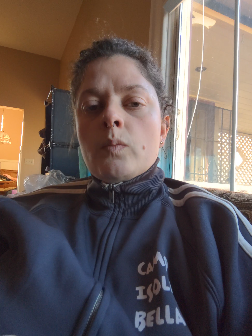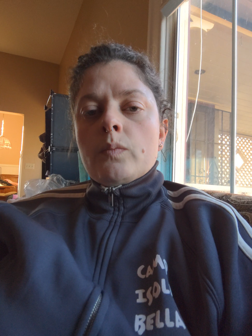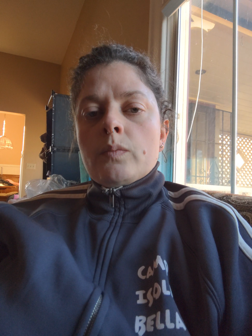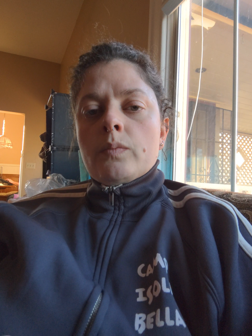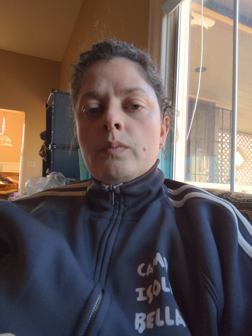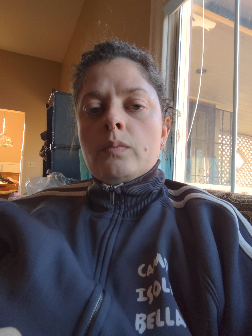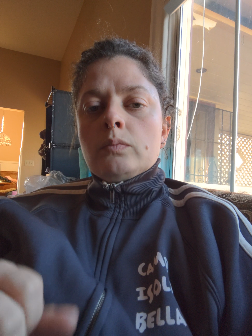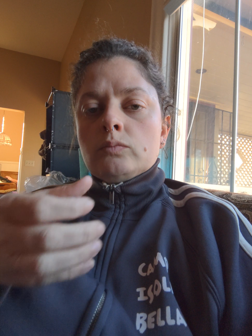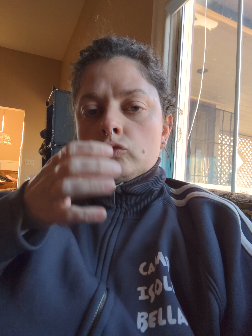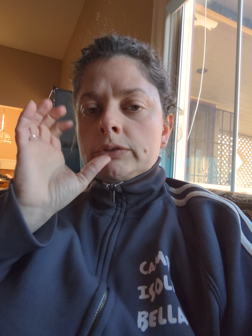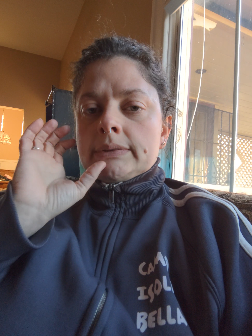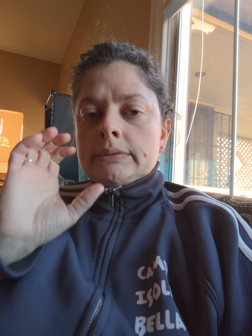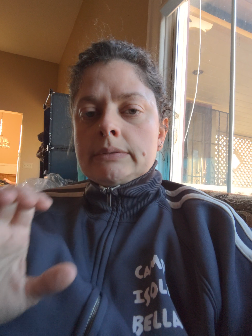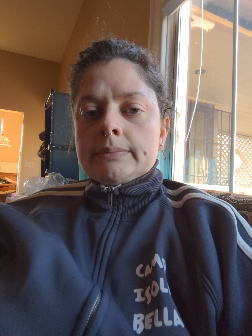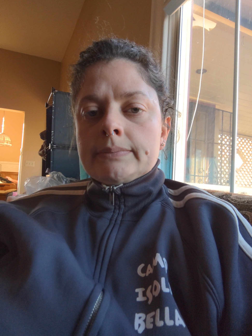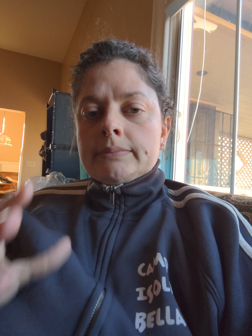drink